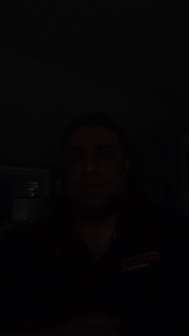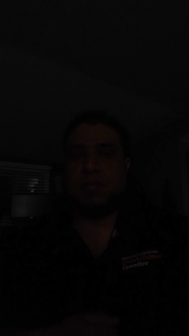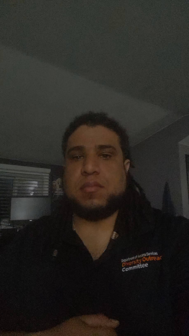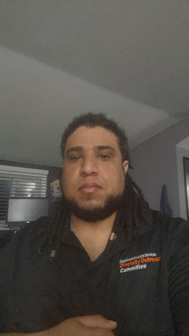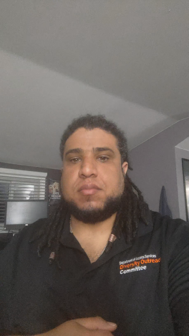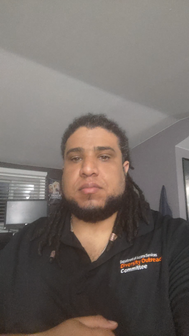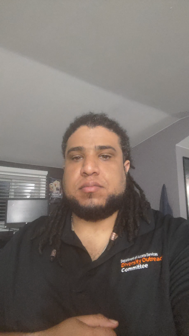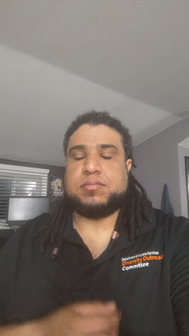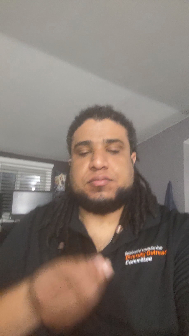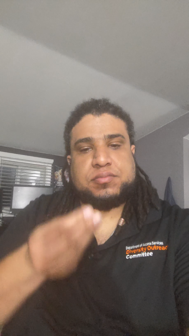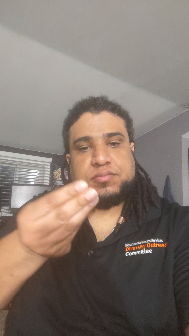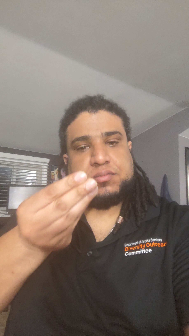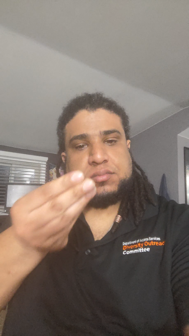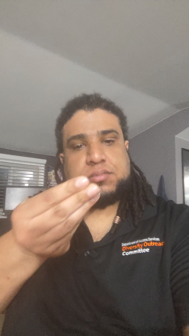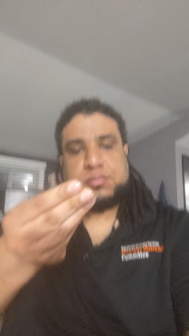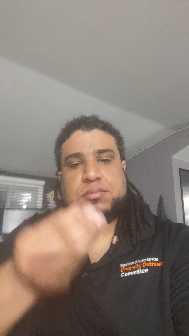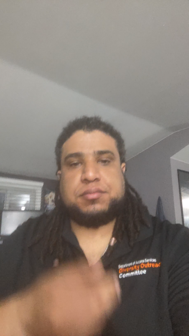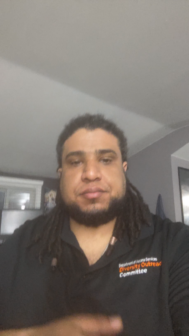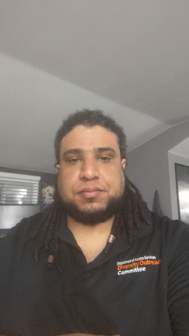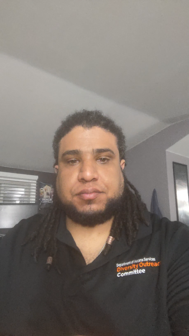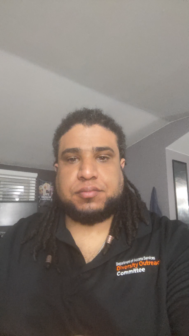feed